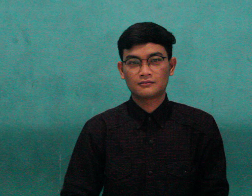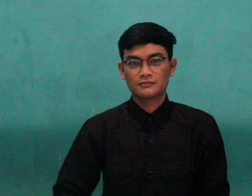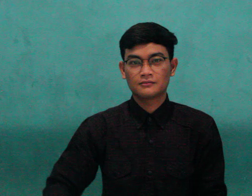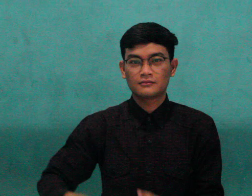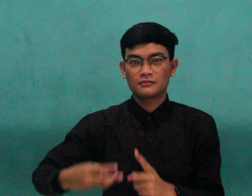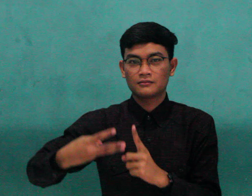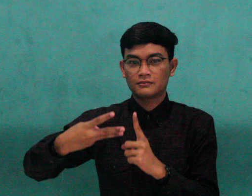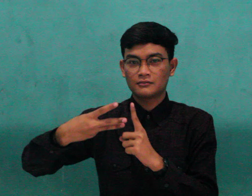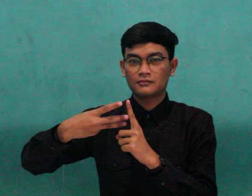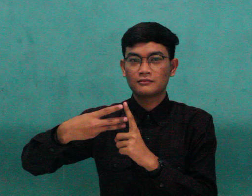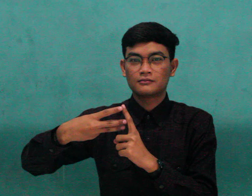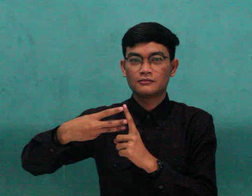B